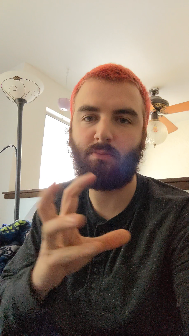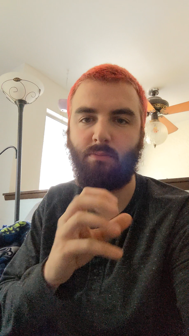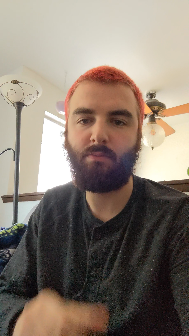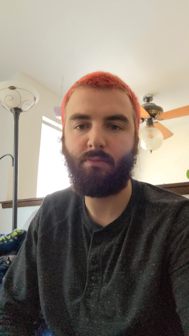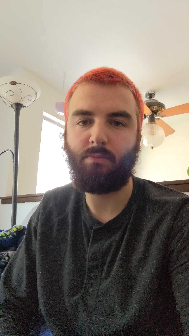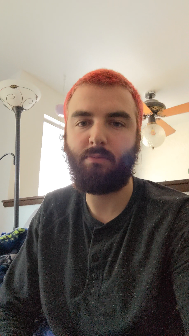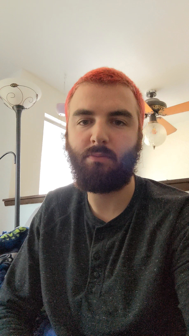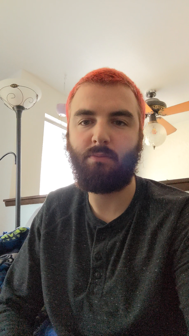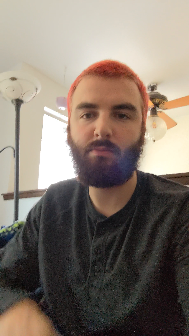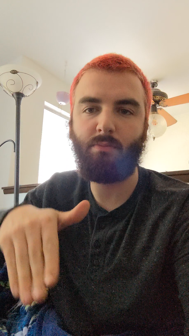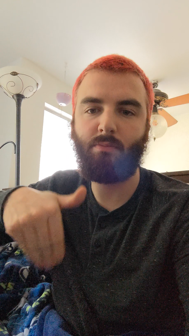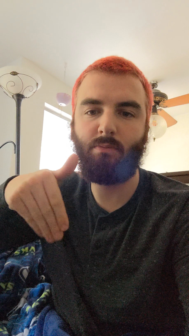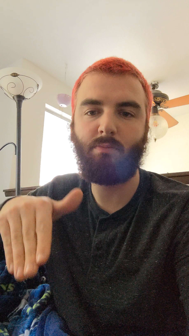pants